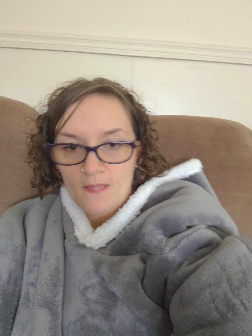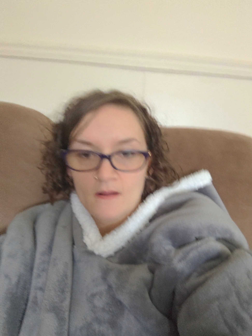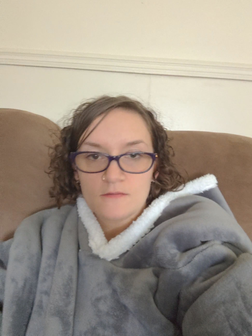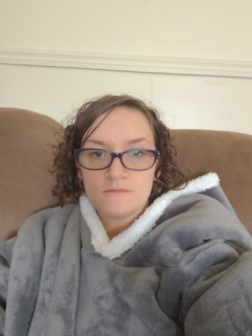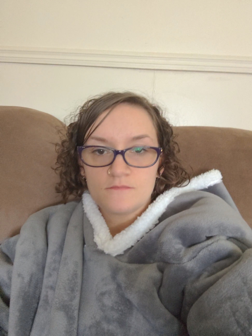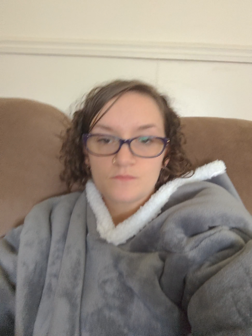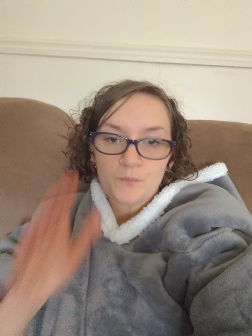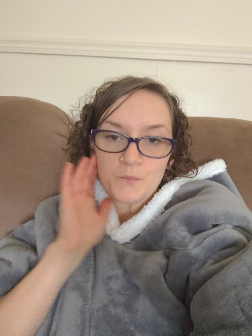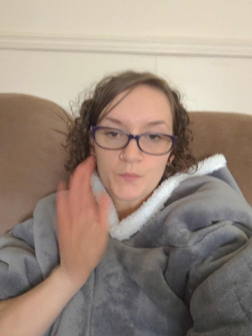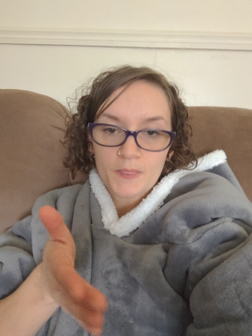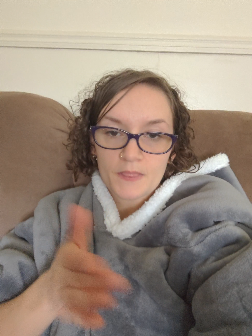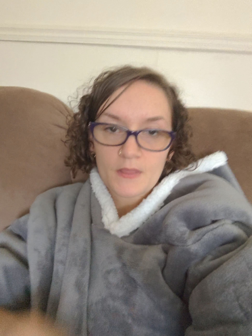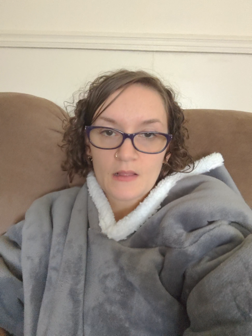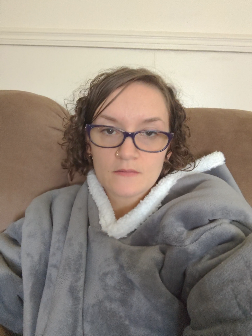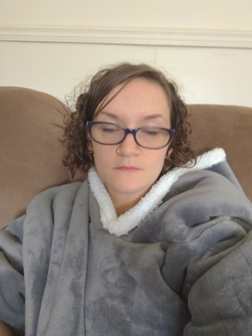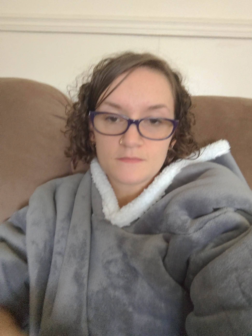will